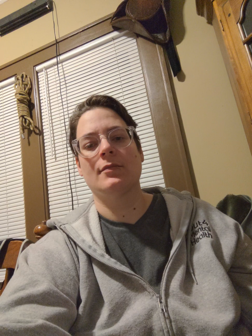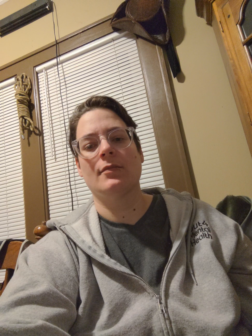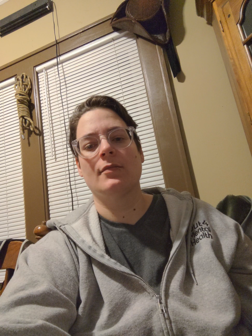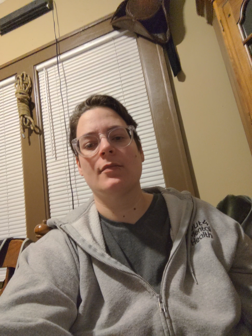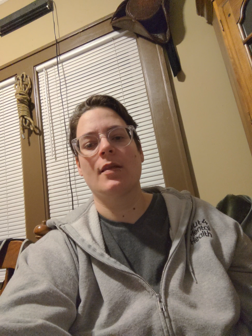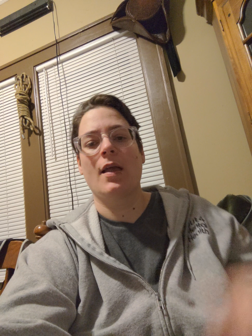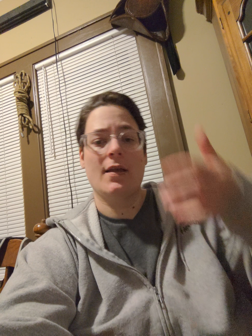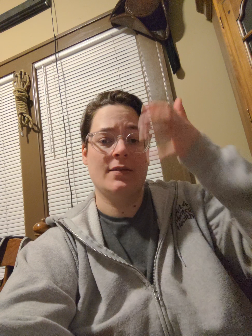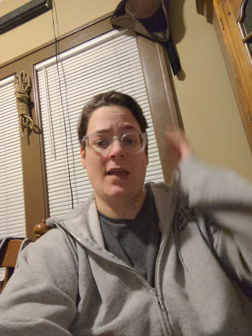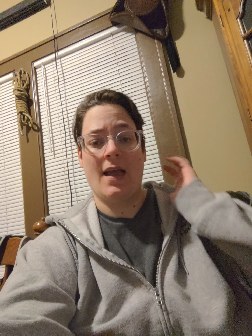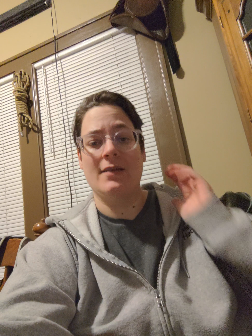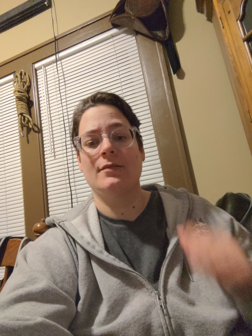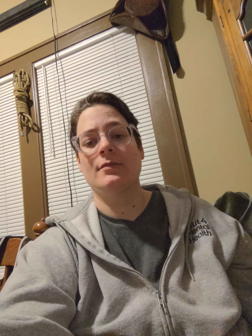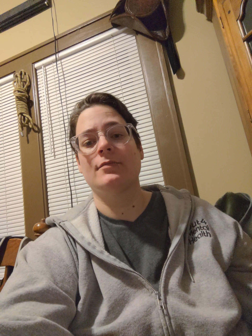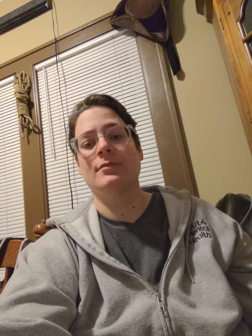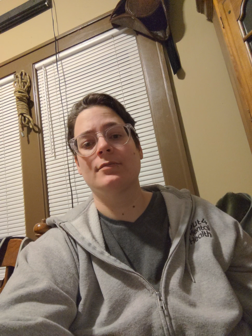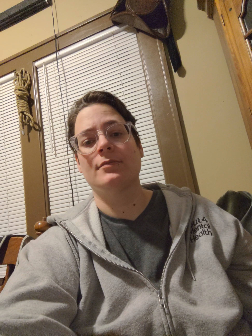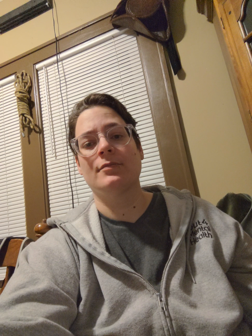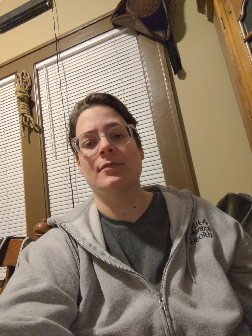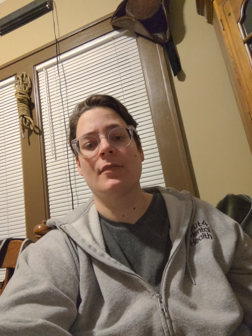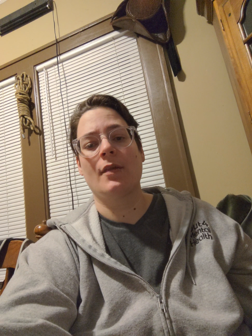lion